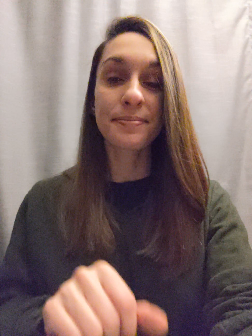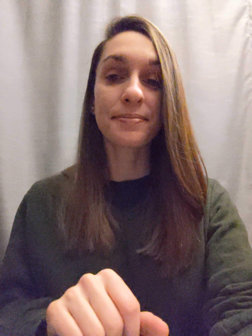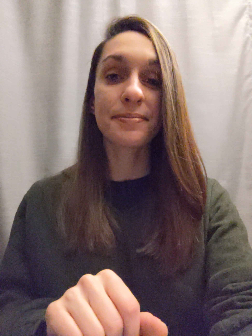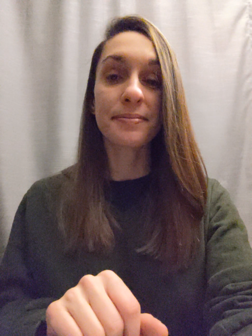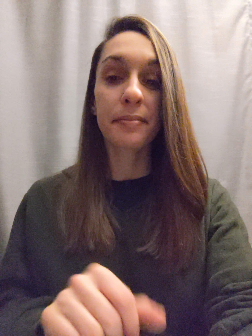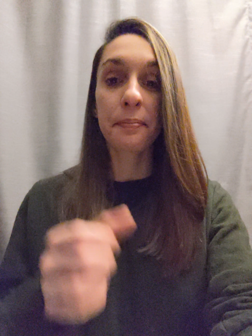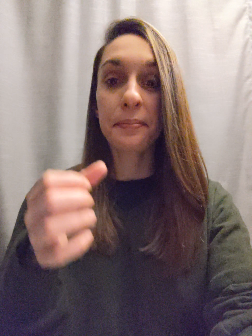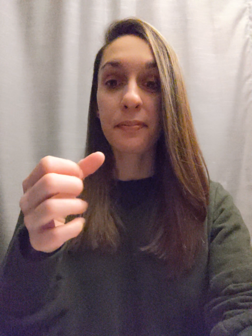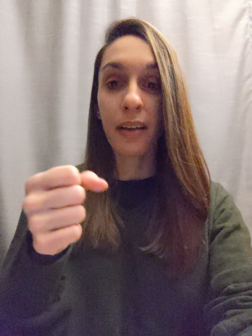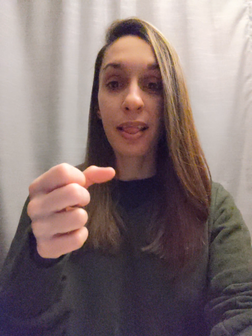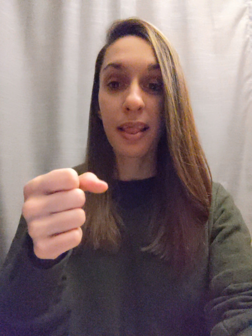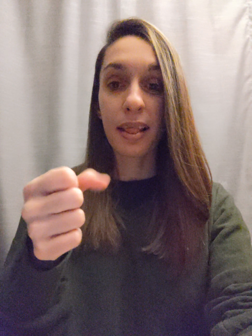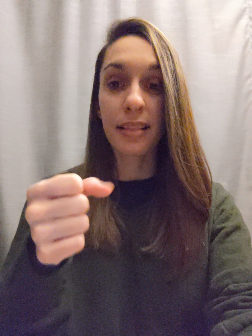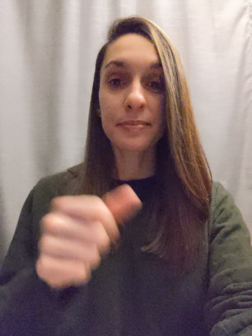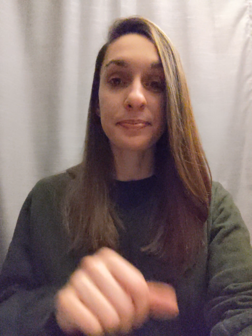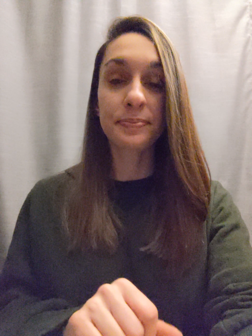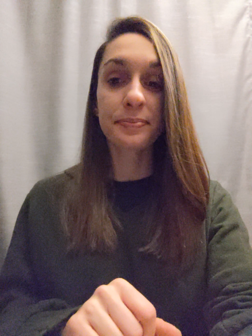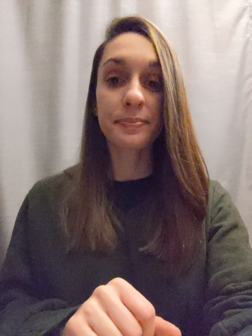milk